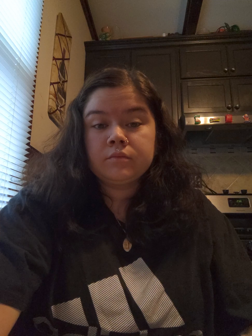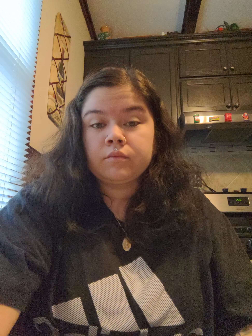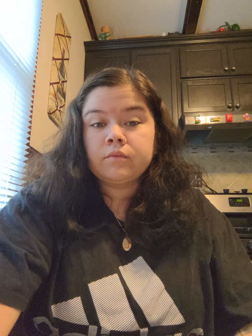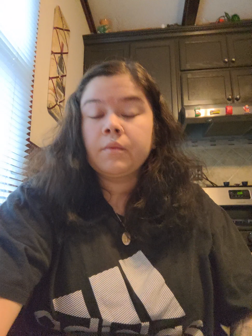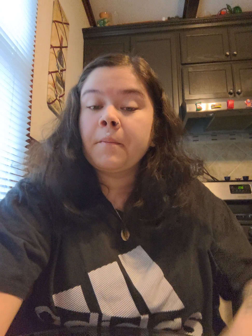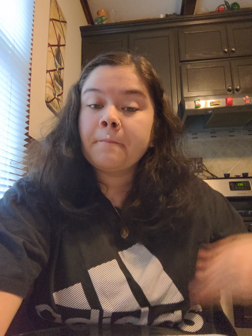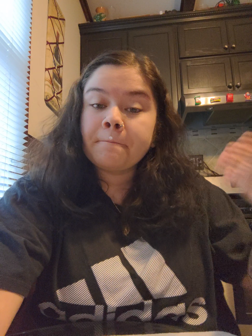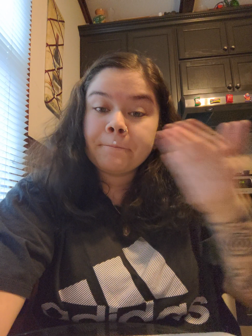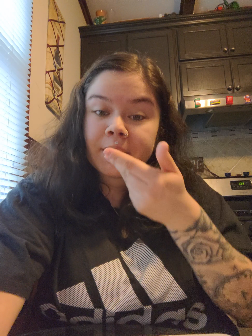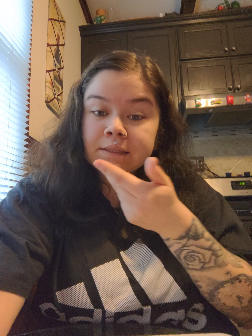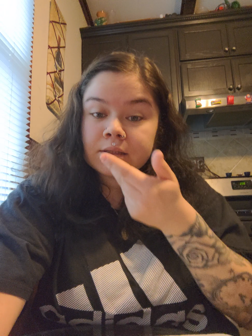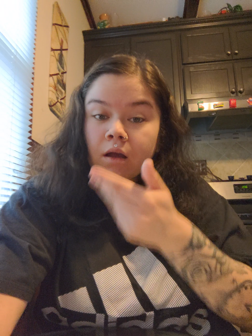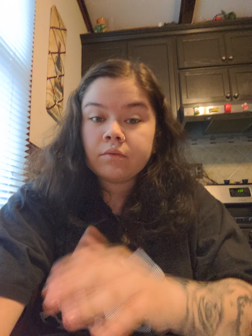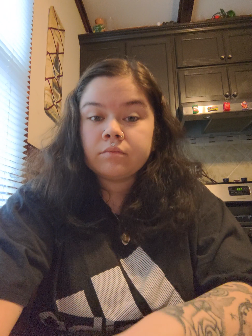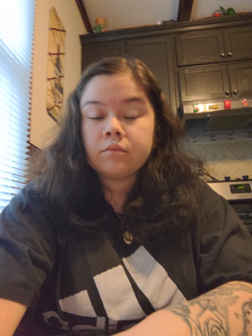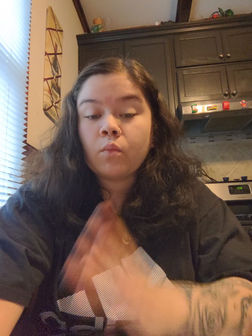pizza